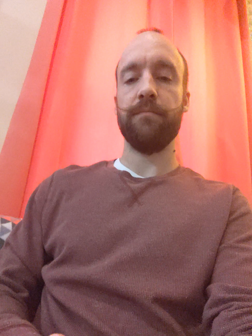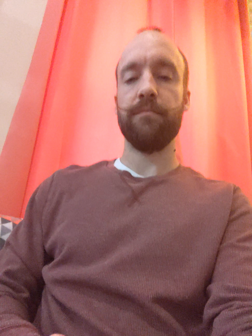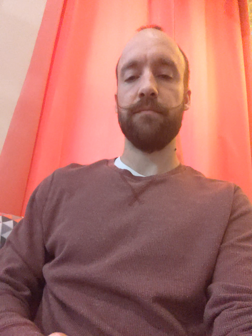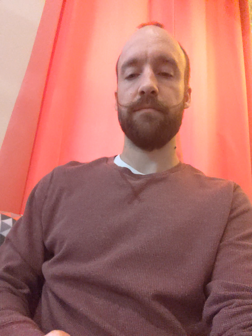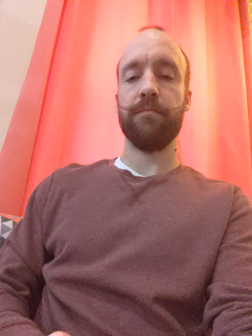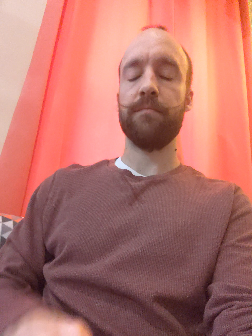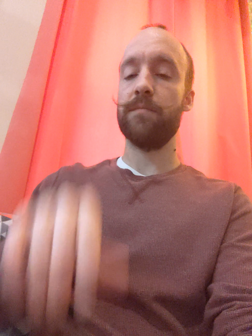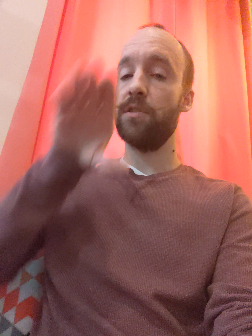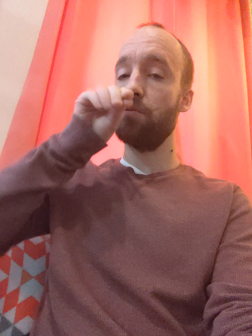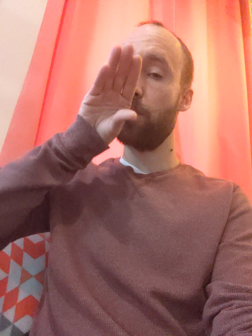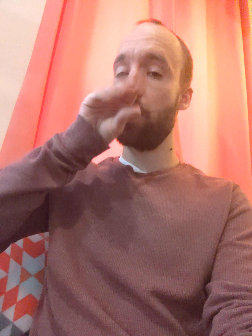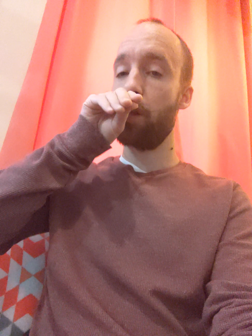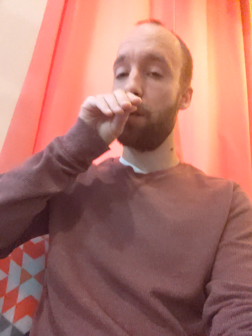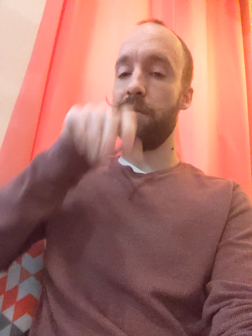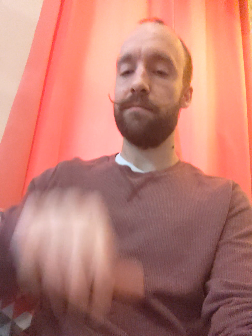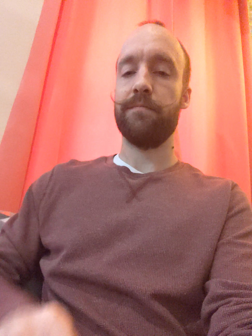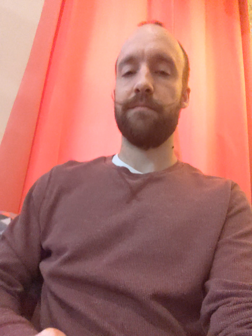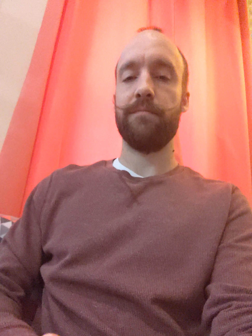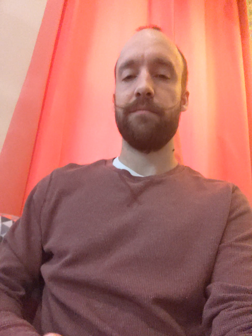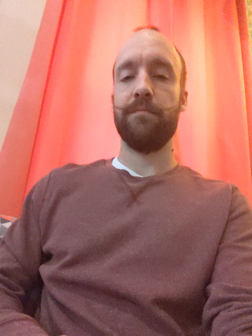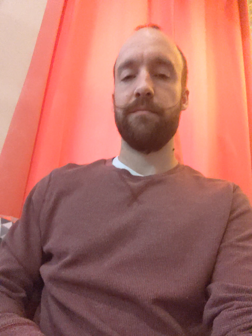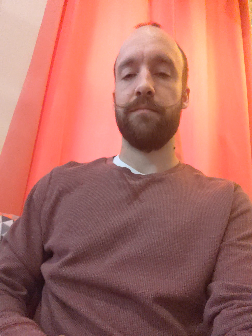goose